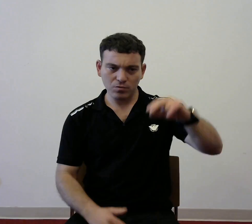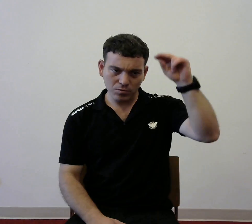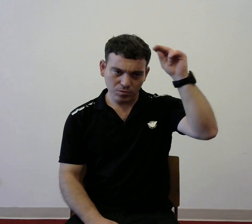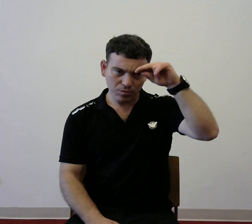təhsil